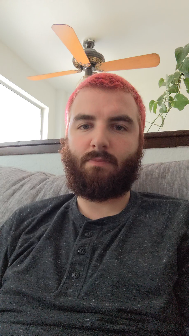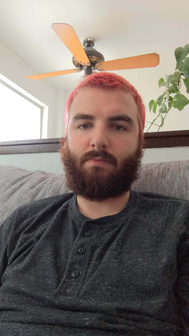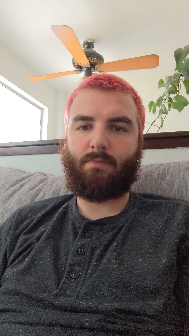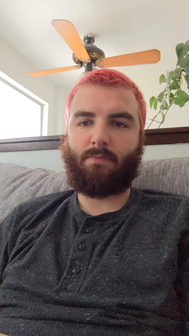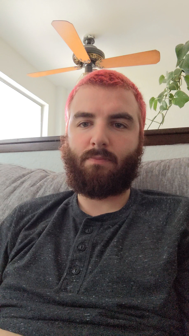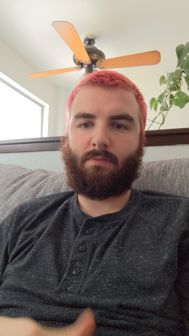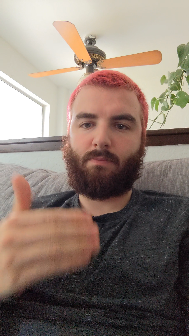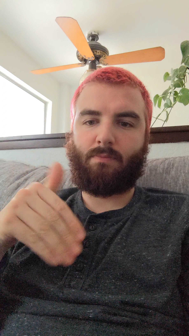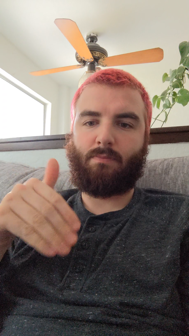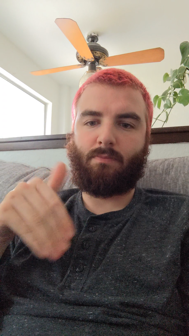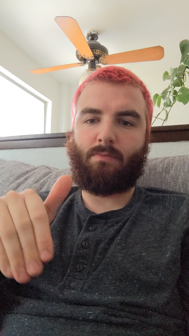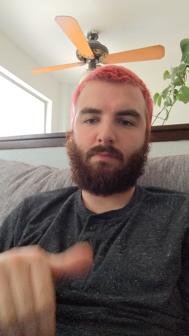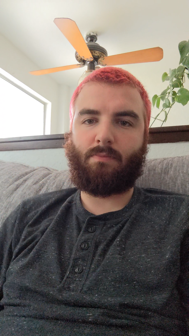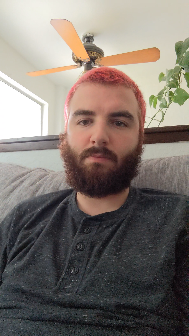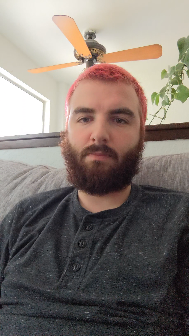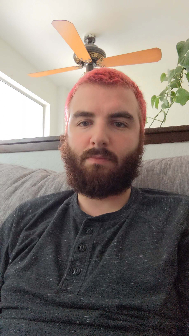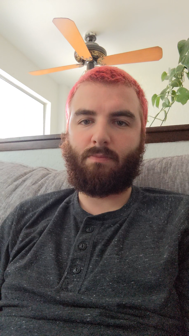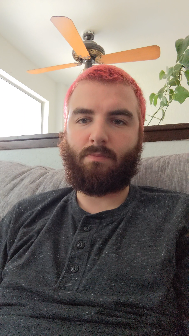shorts